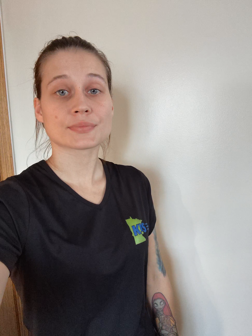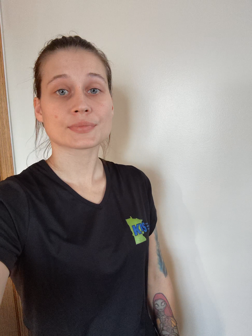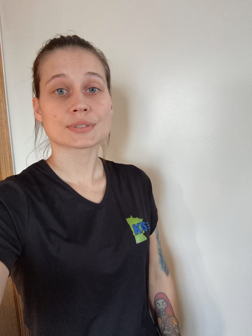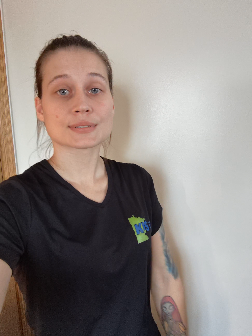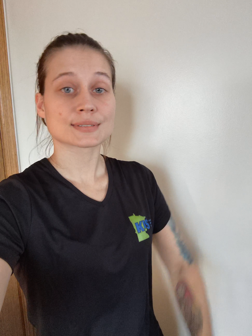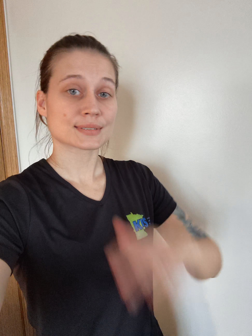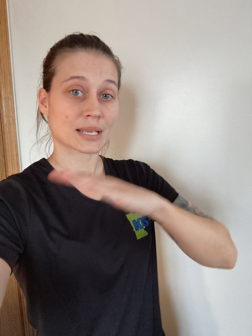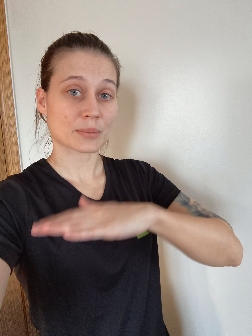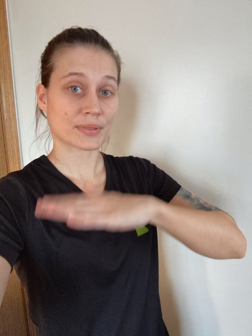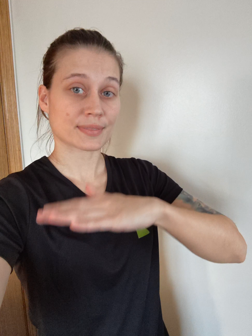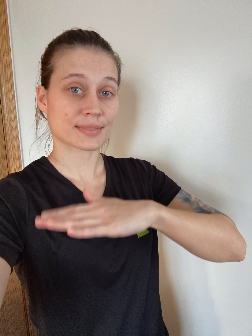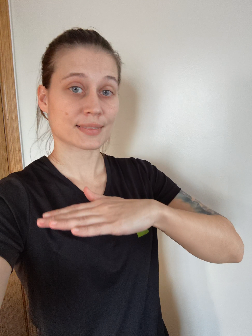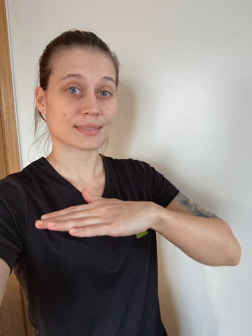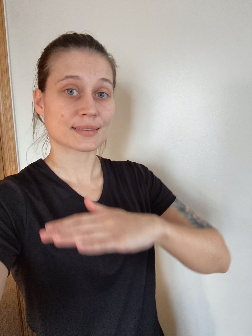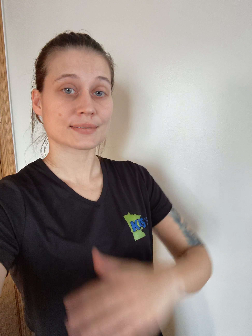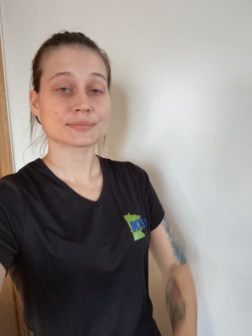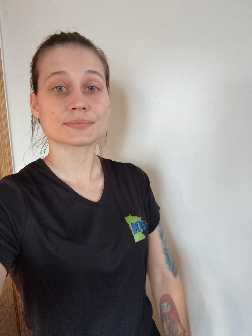table